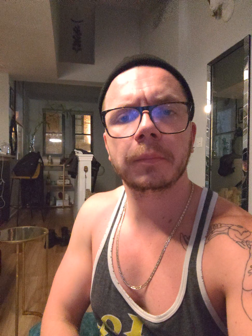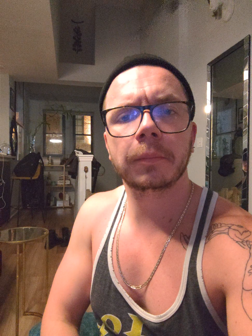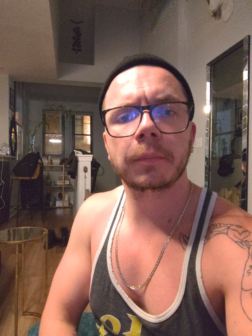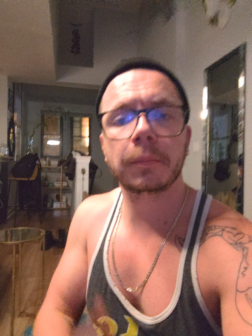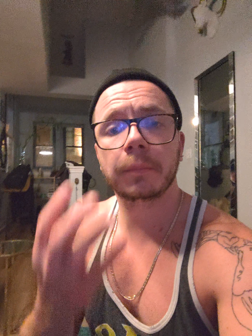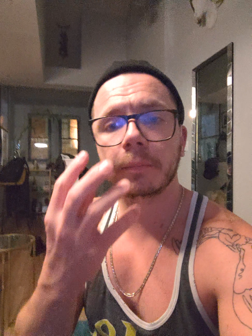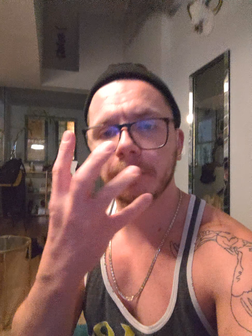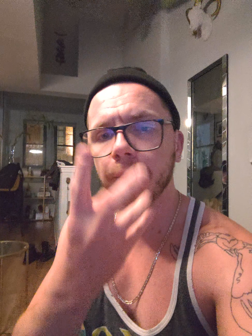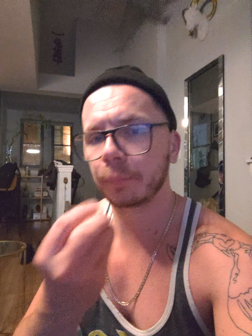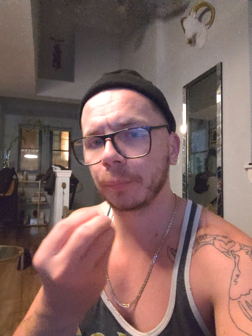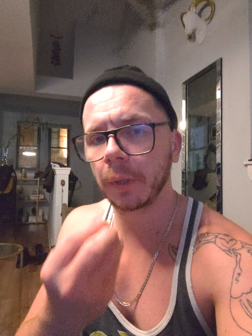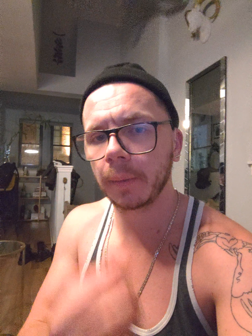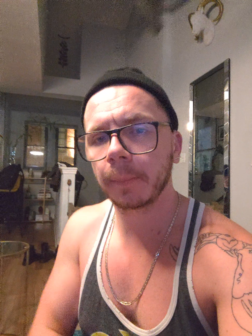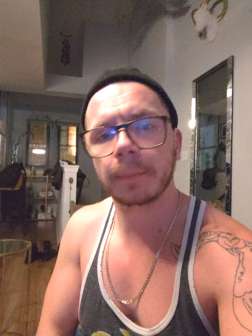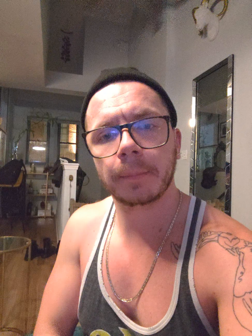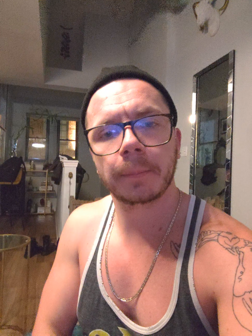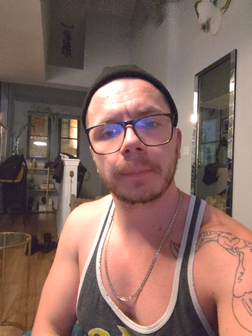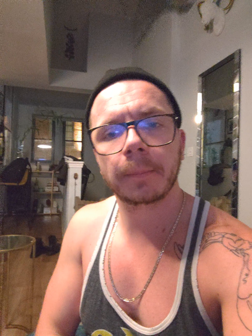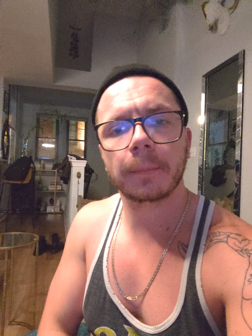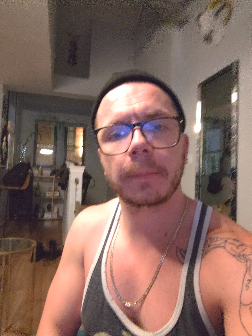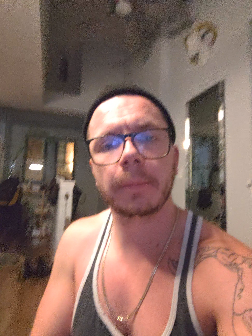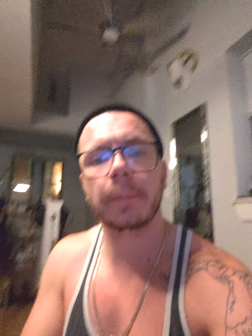pretty